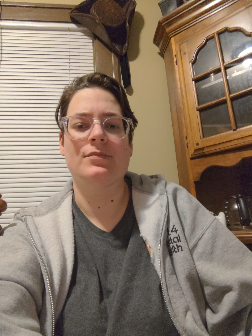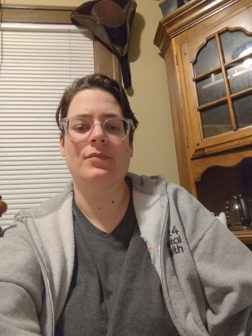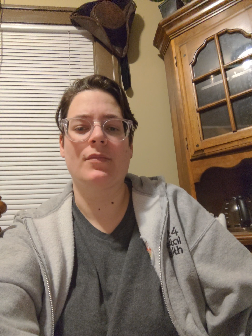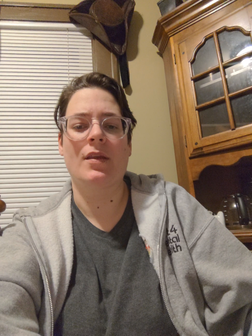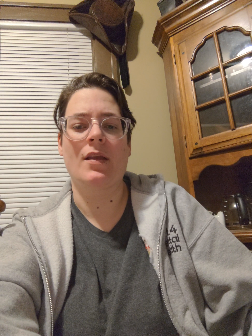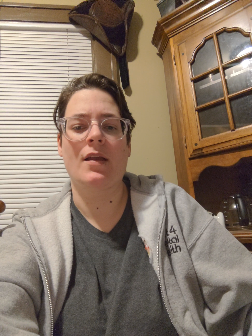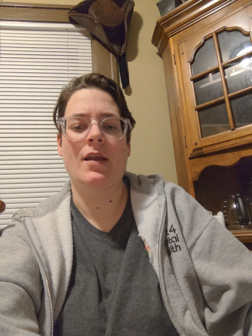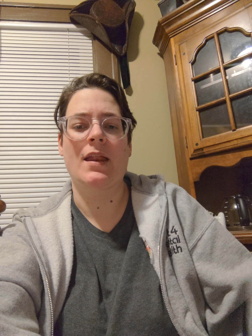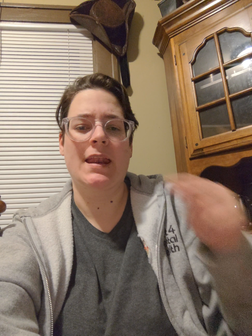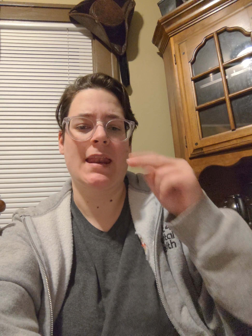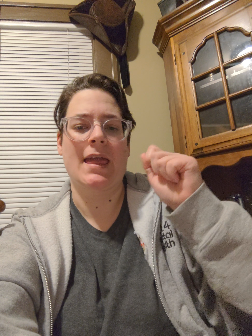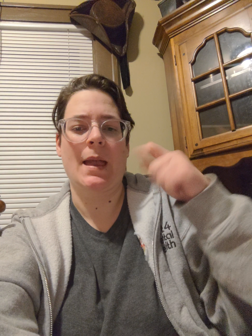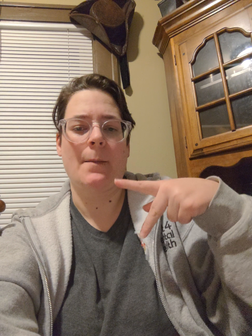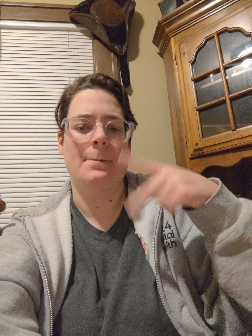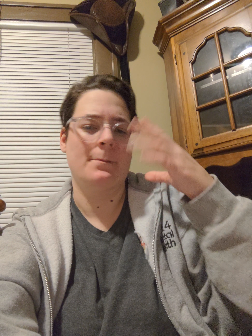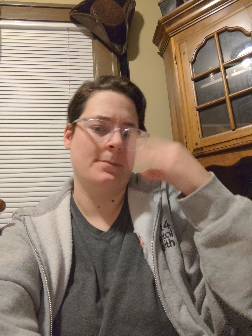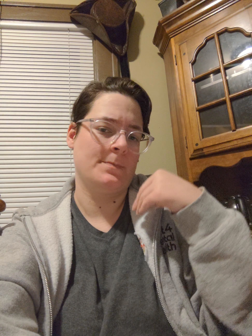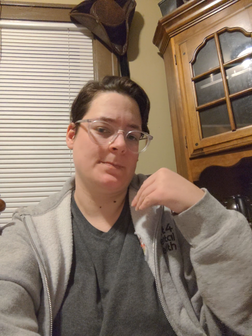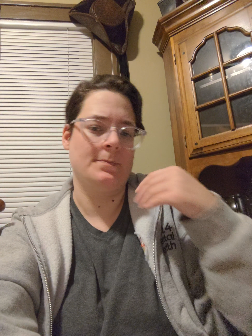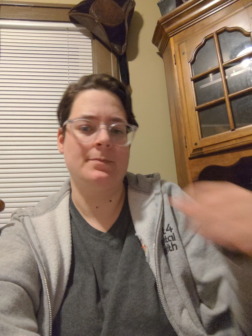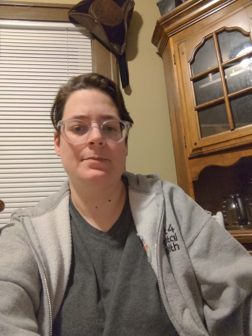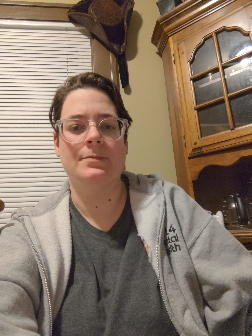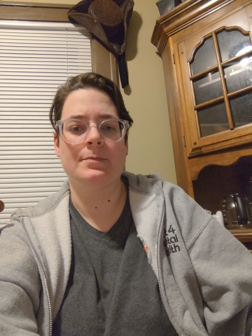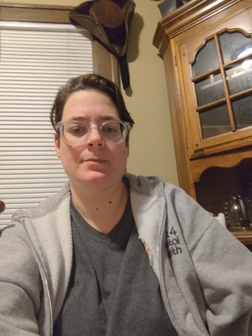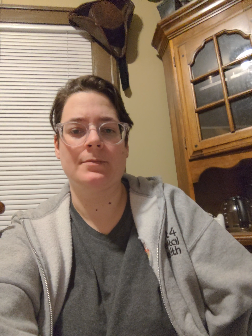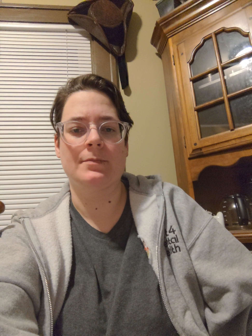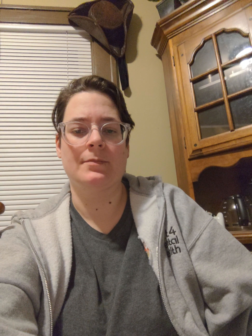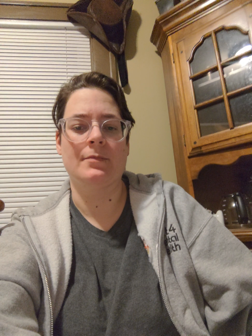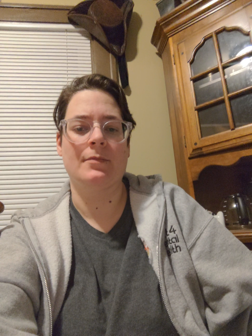nap